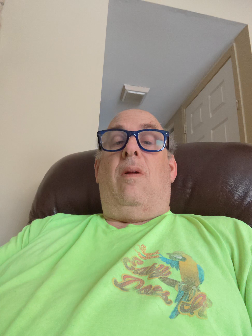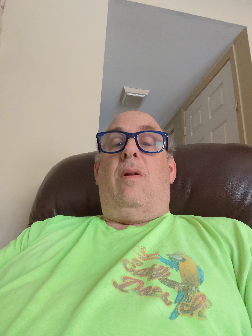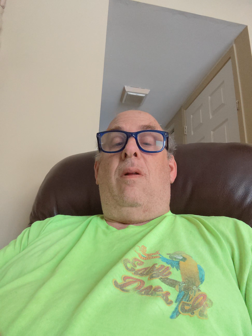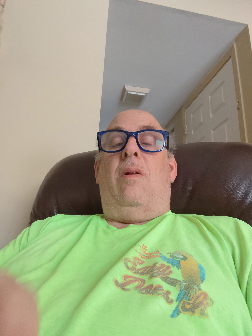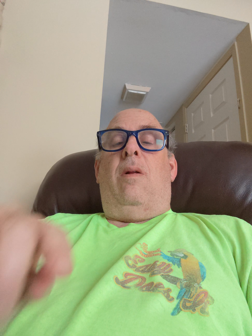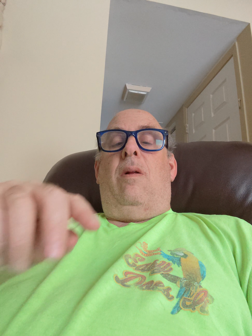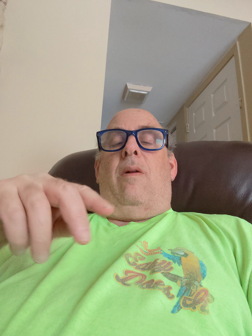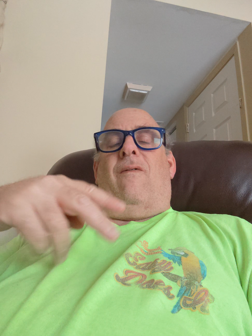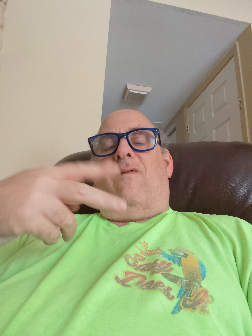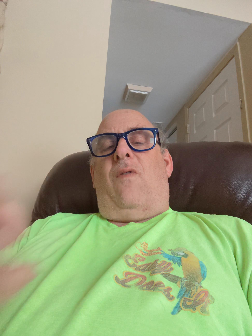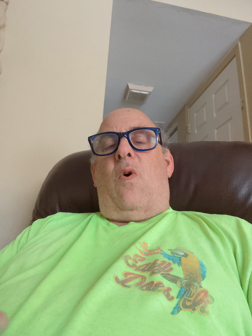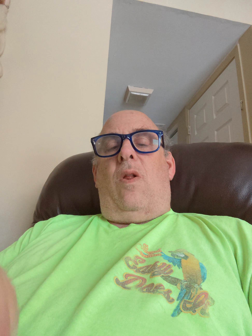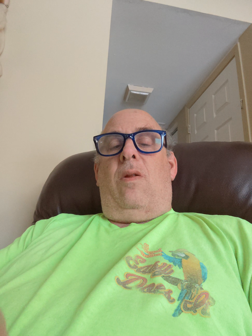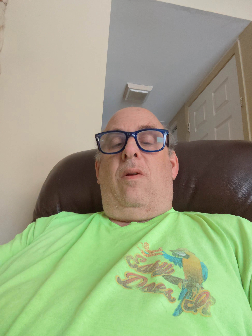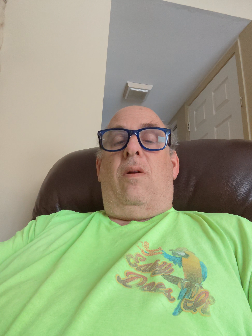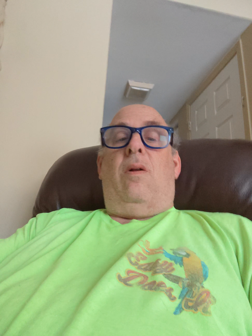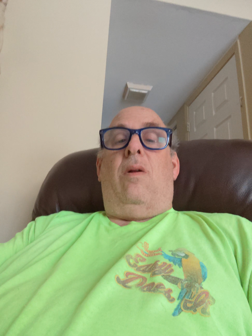fall